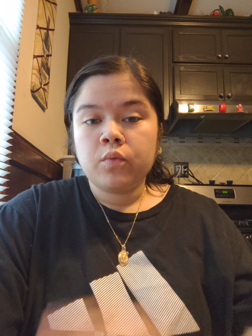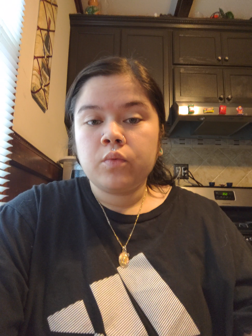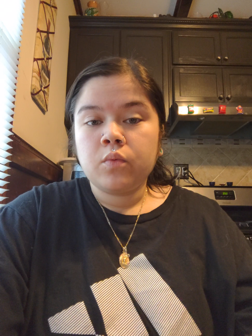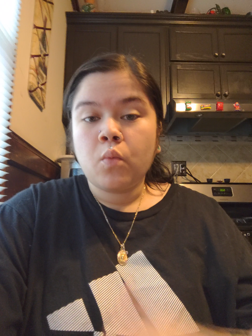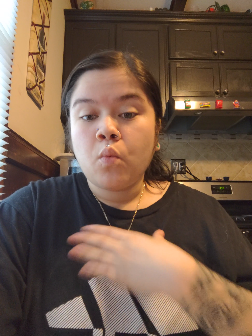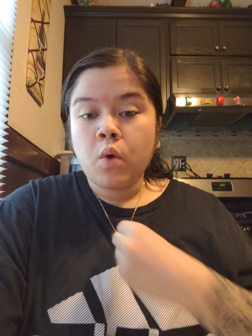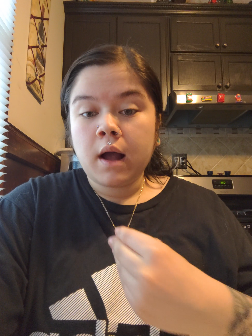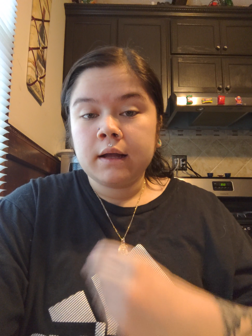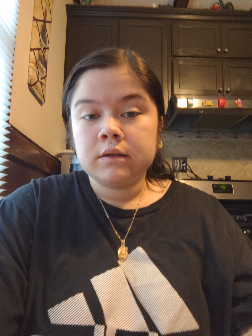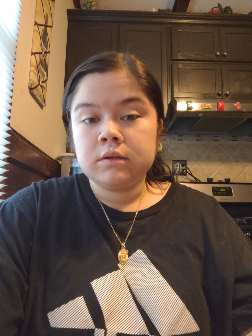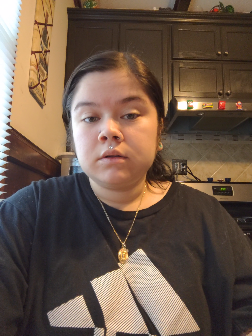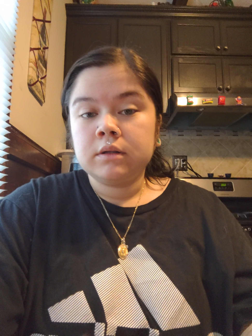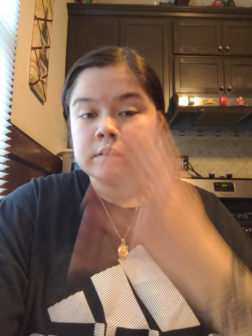white